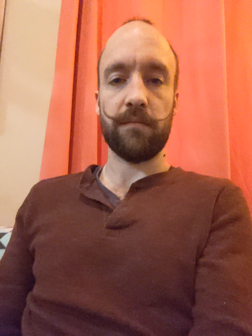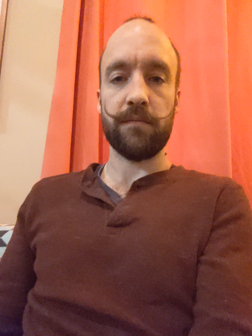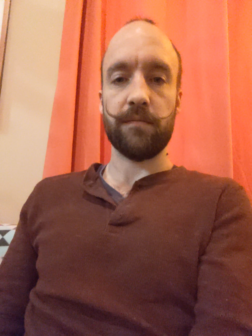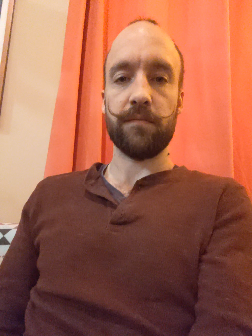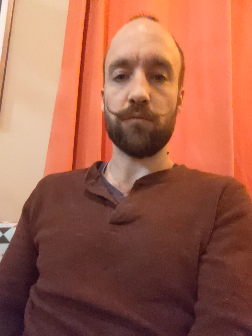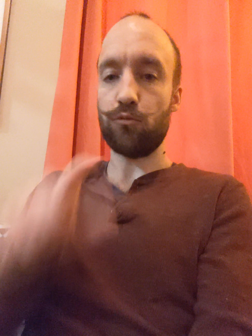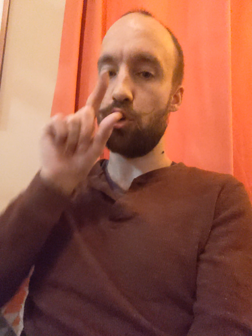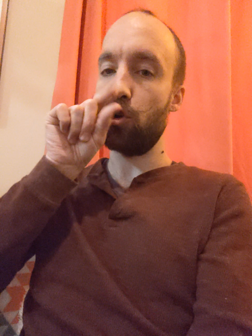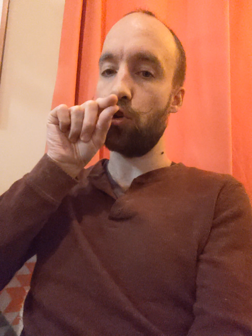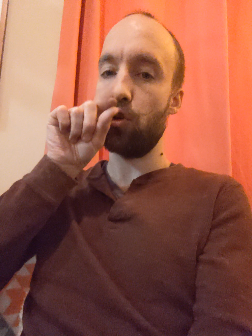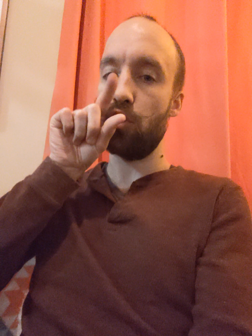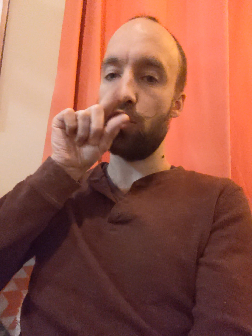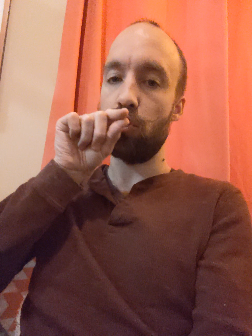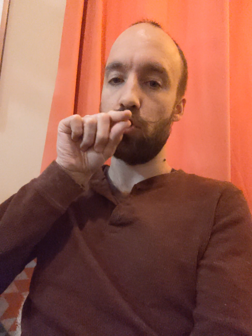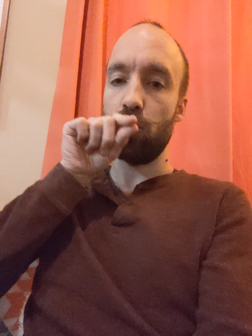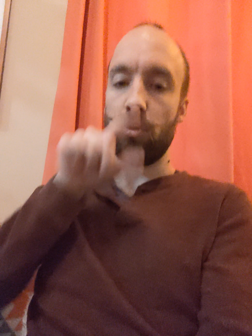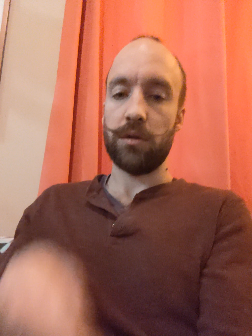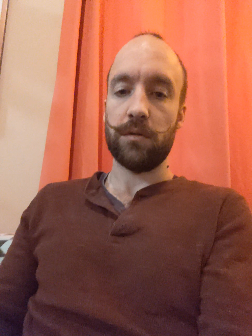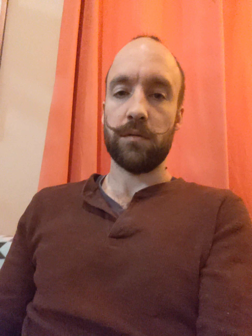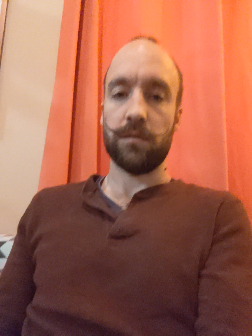bird